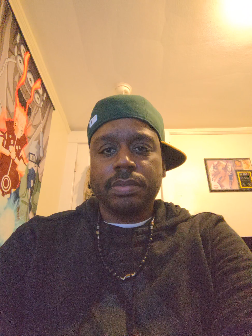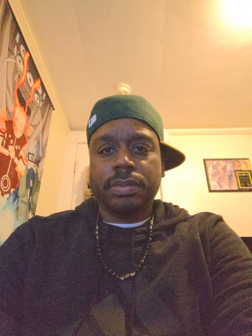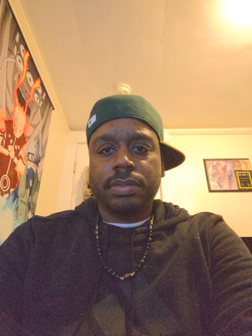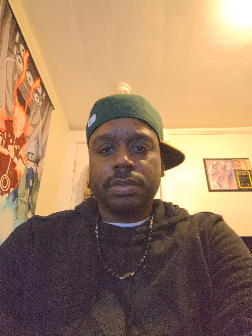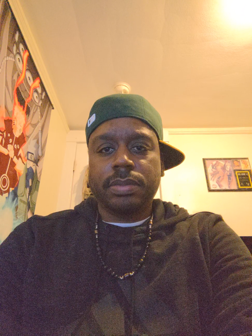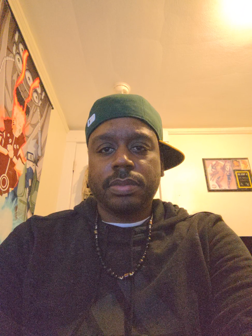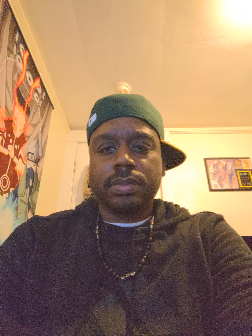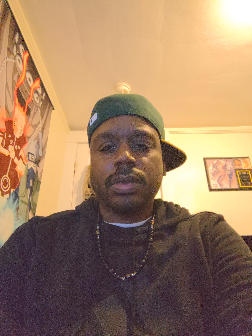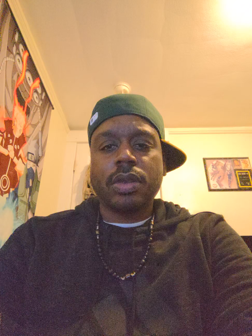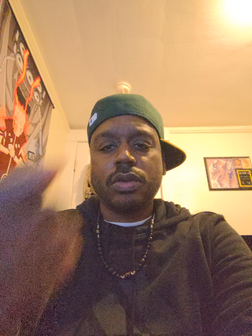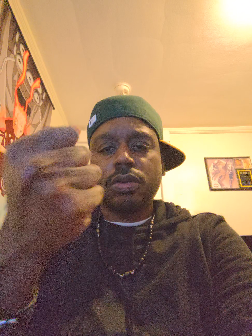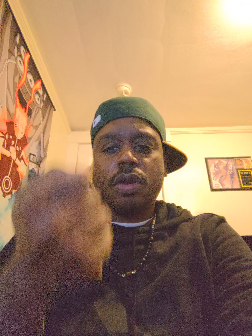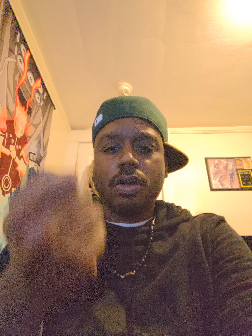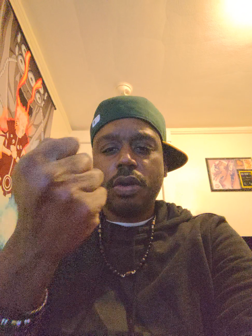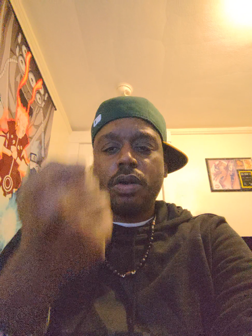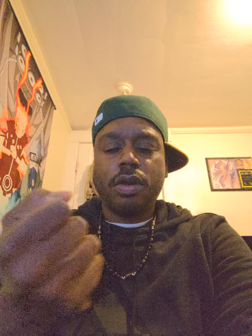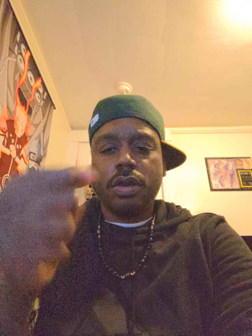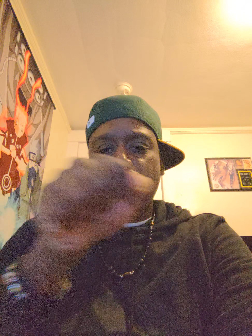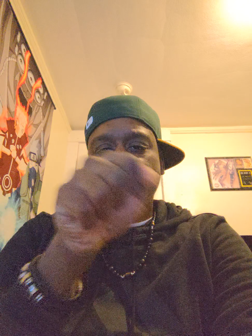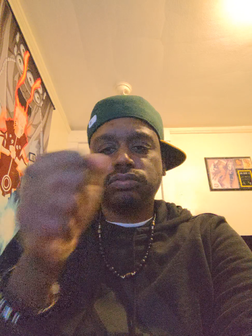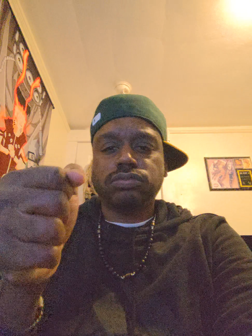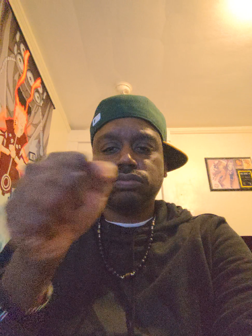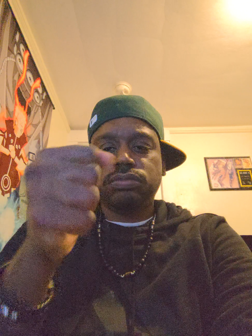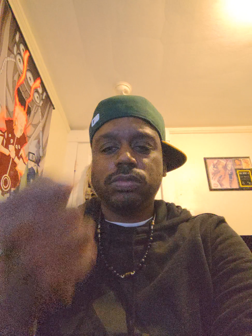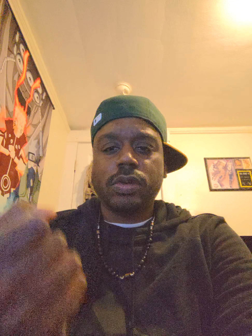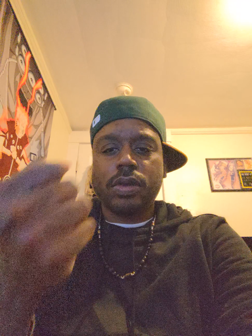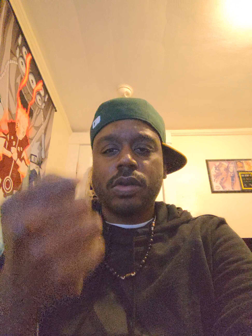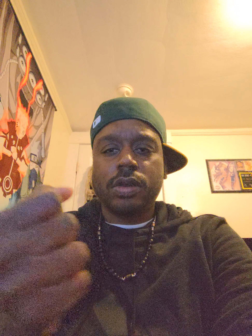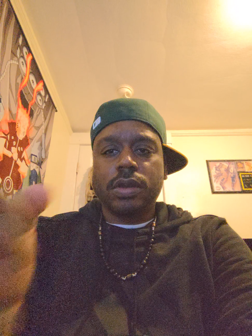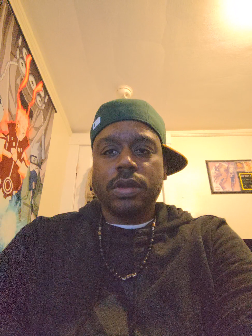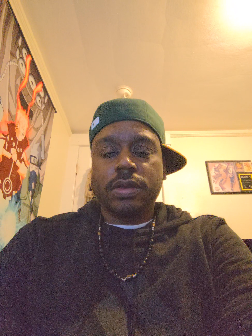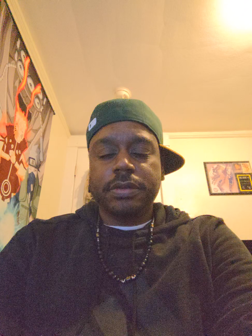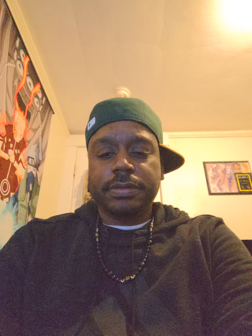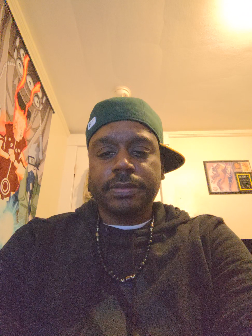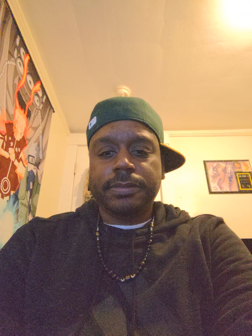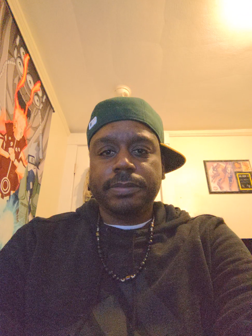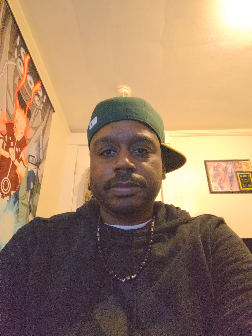car